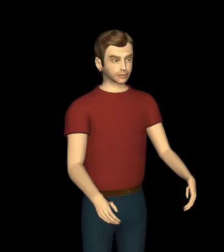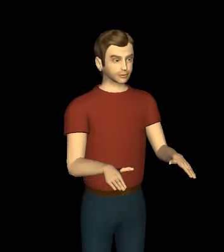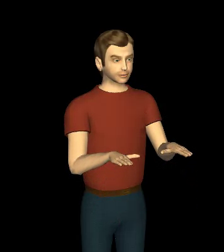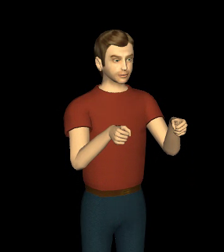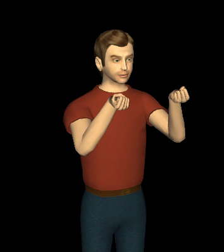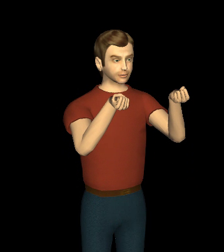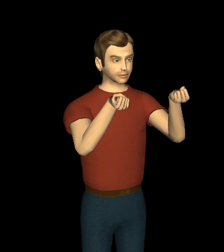ينقذ